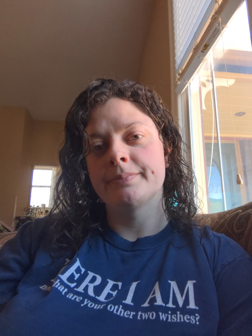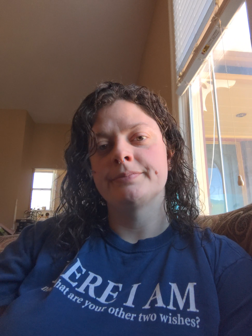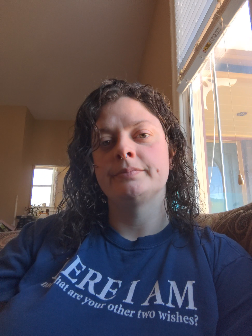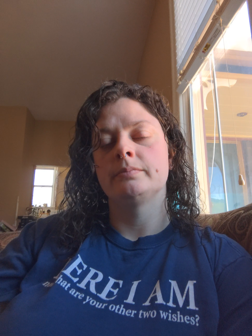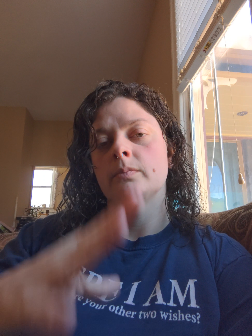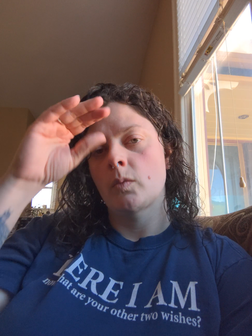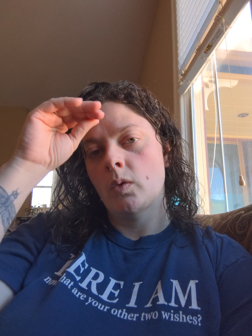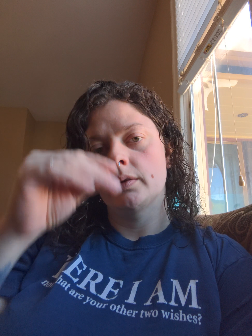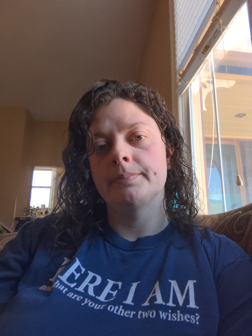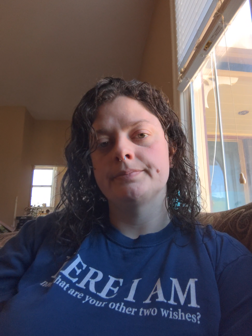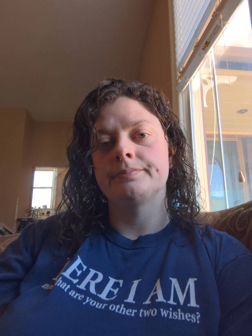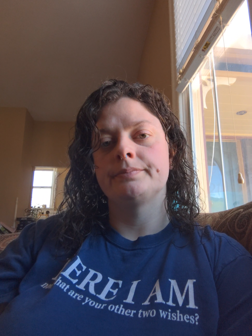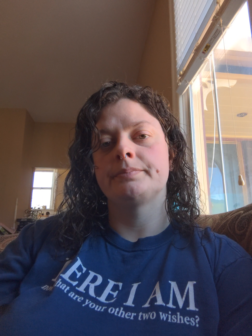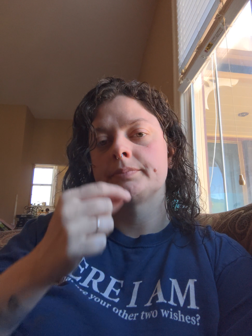boy